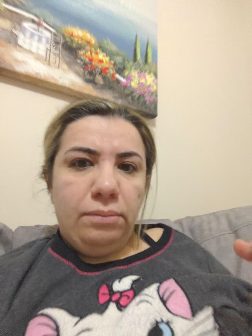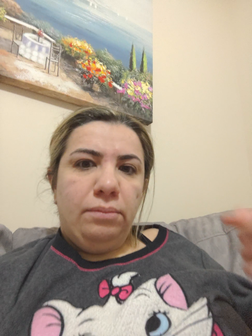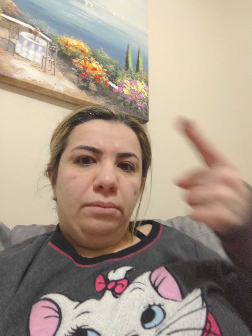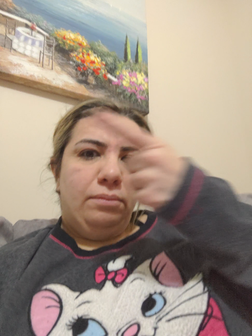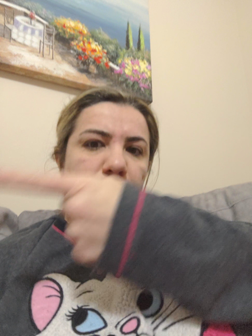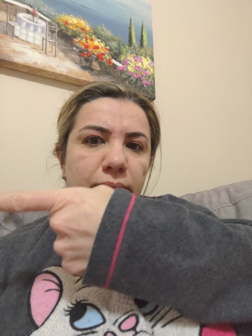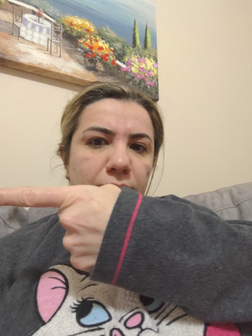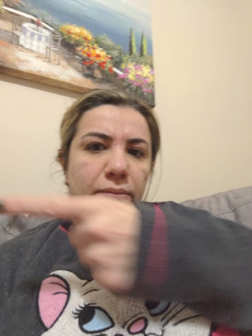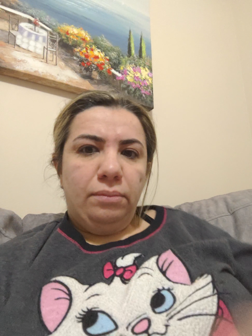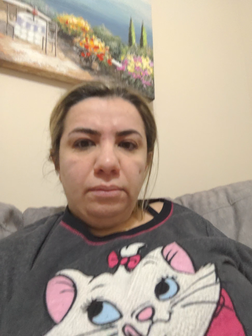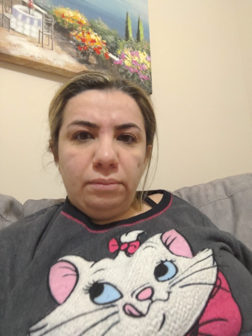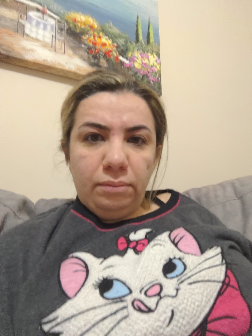he/she/it